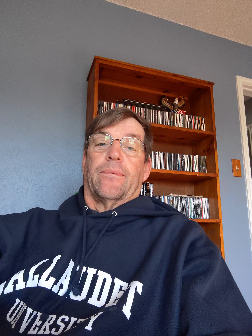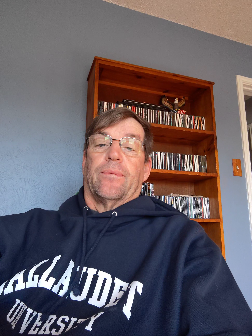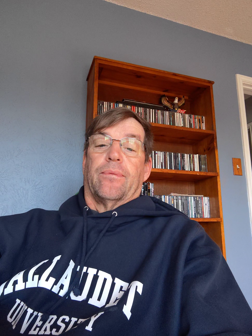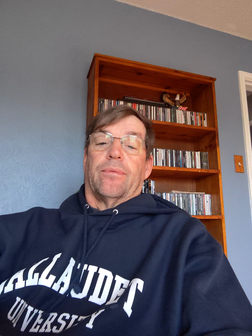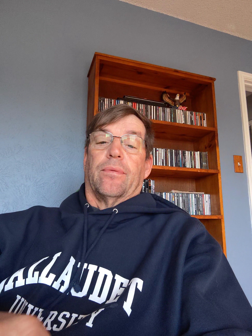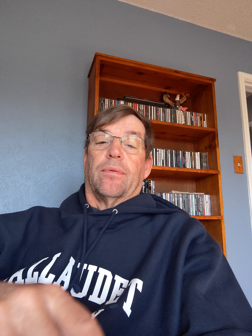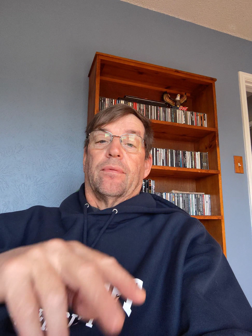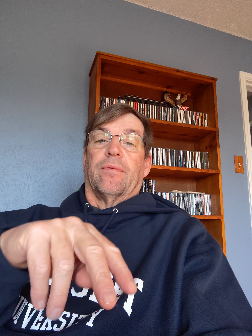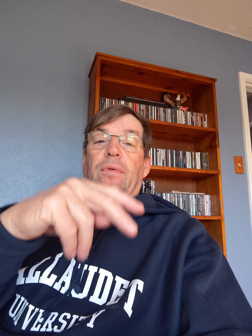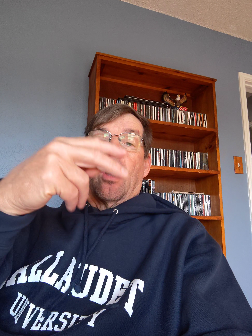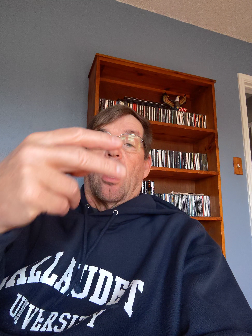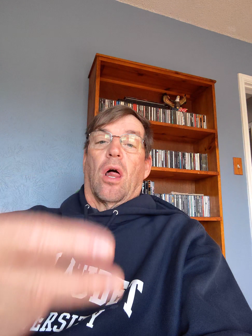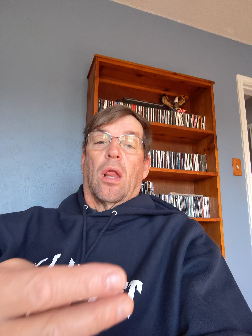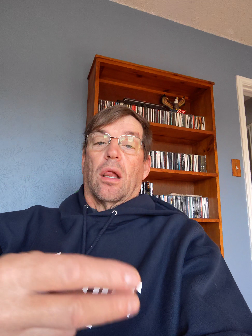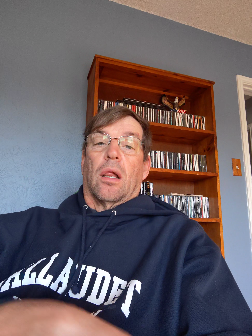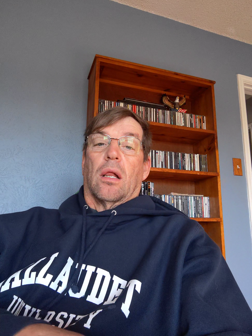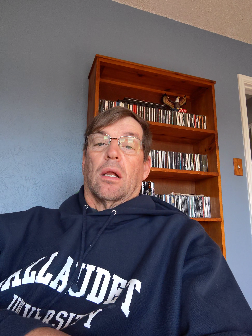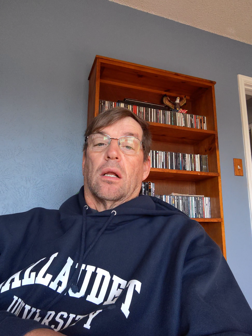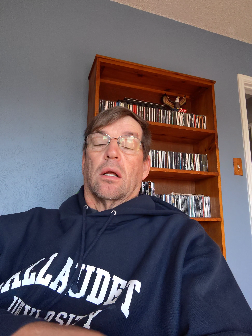fall